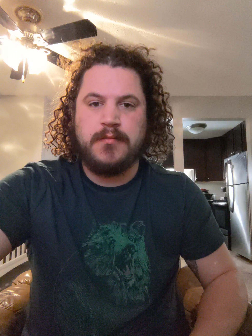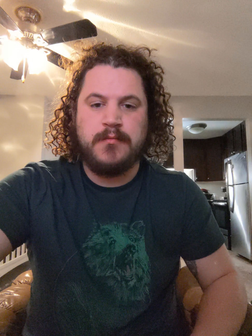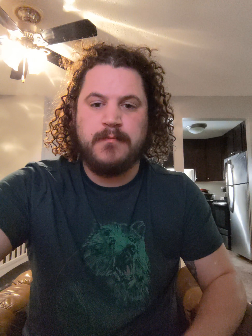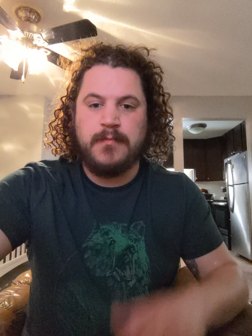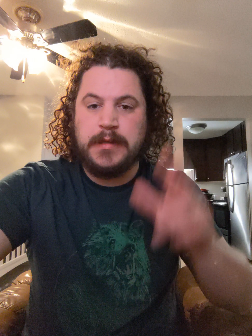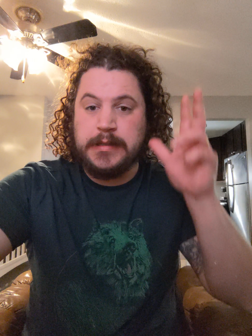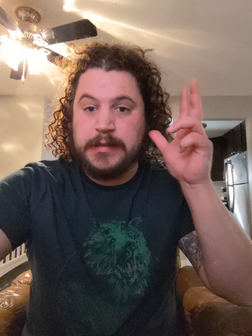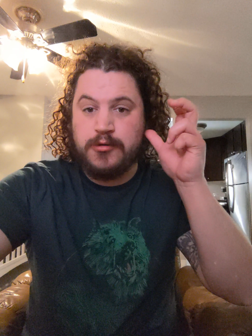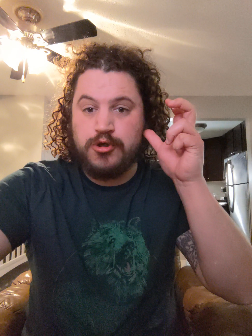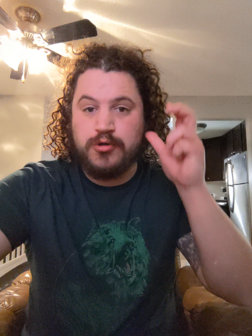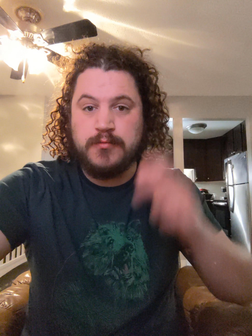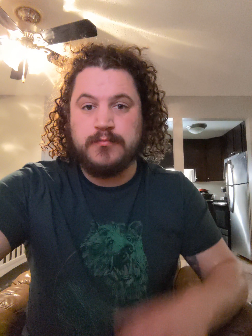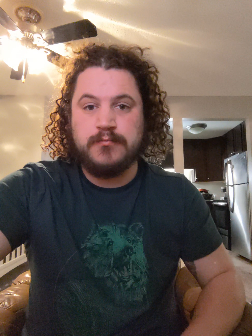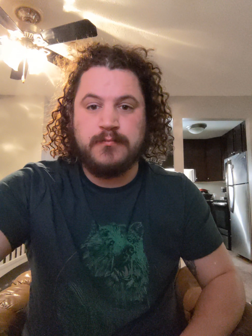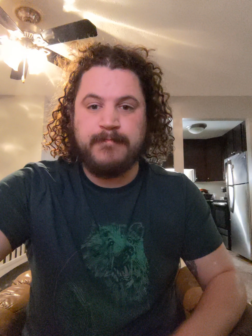hear